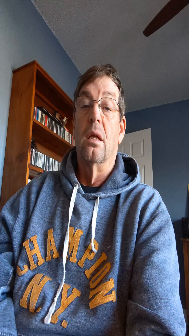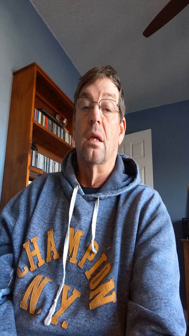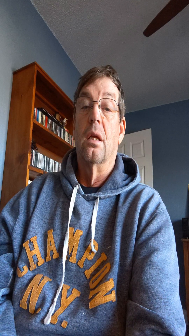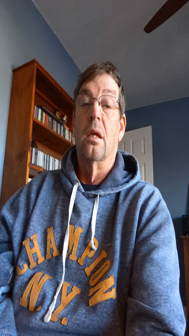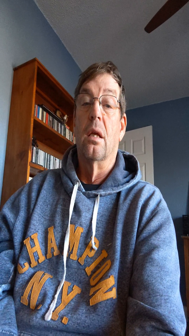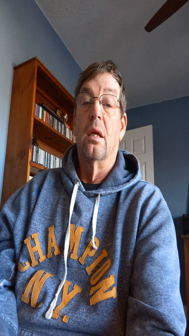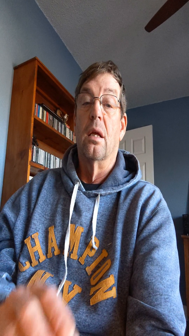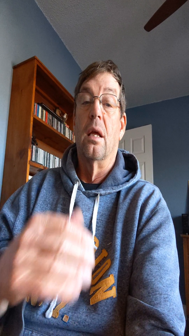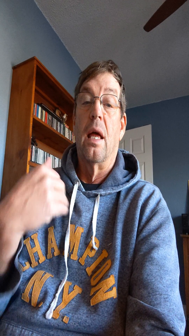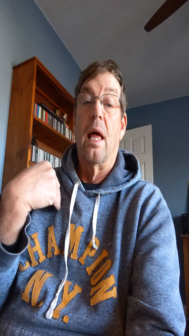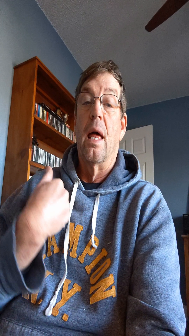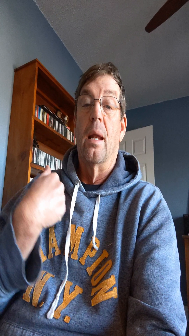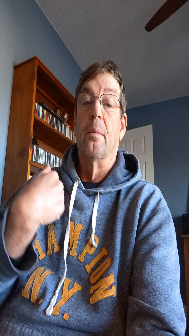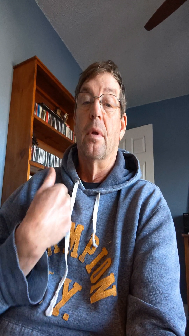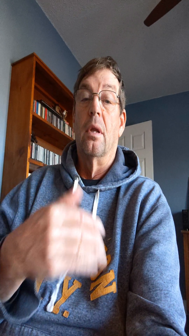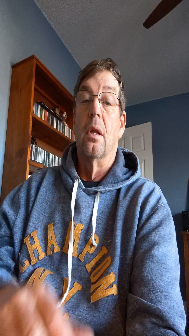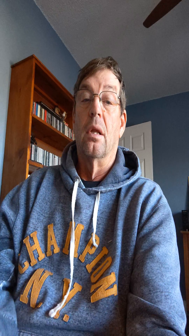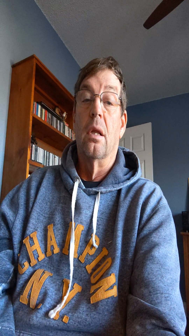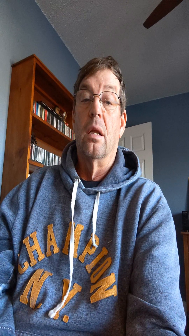animal